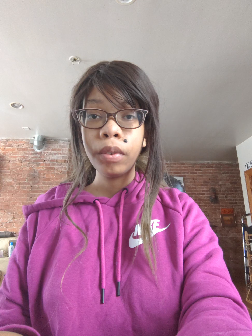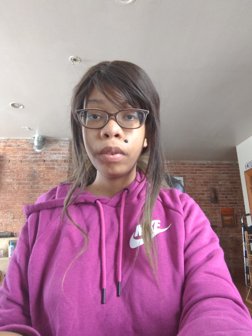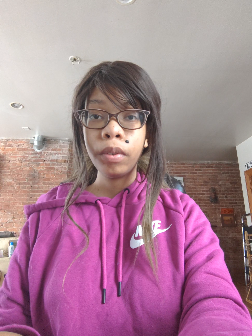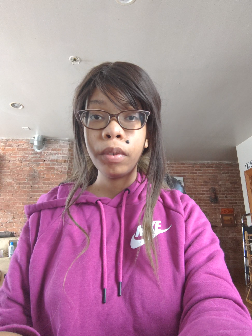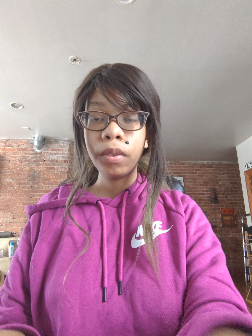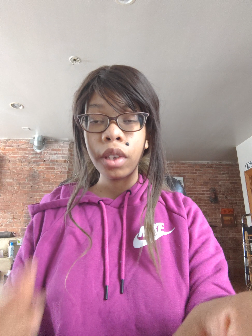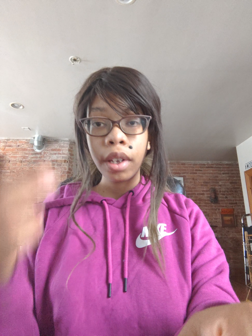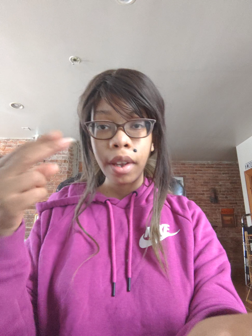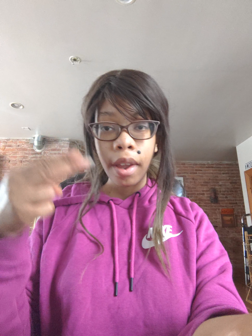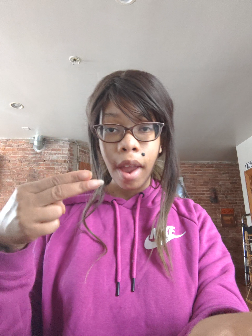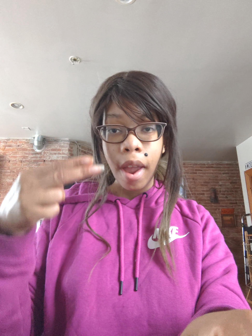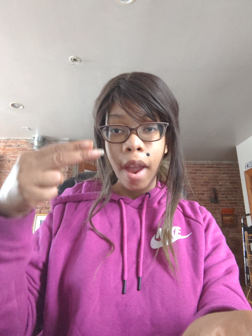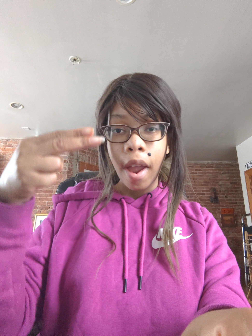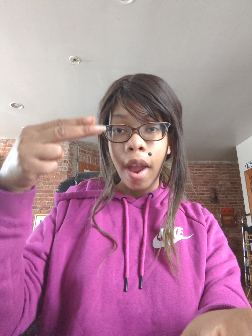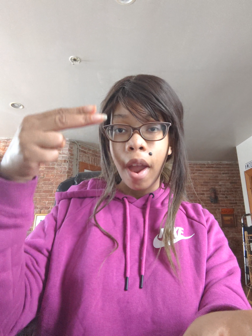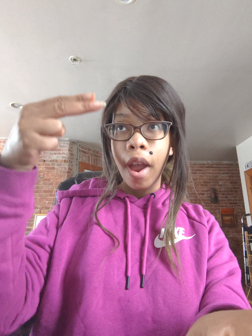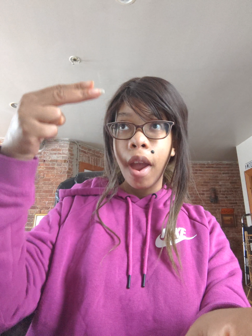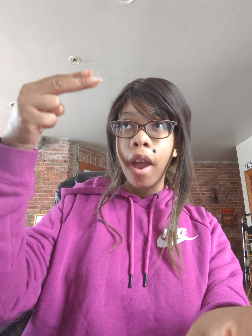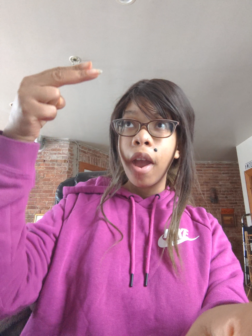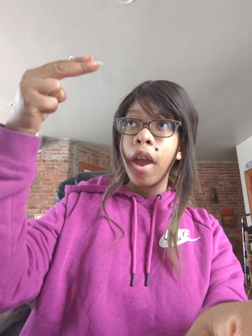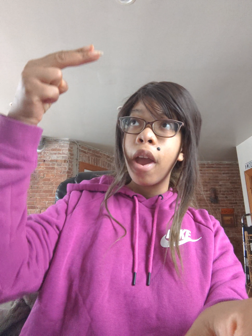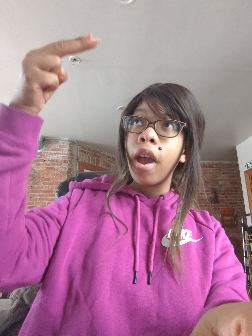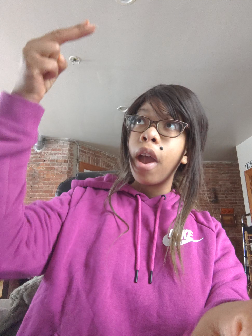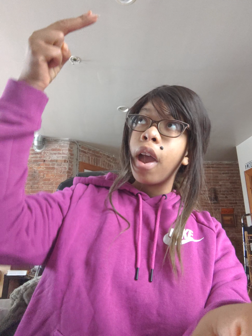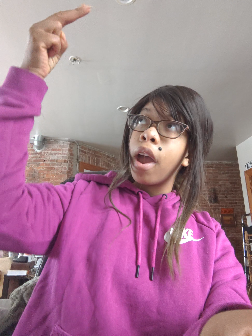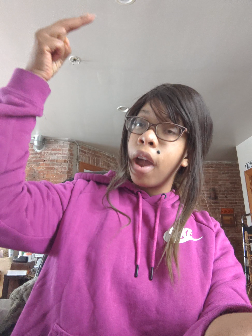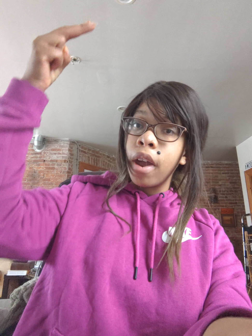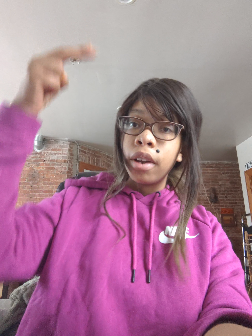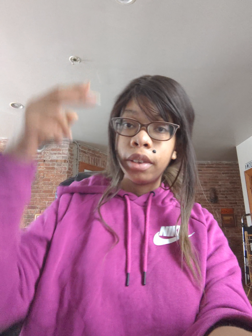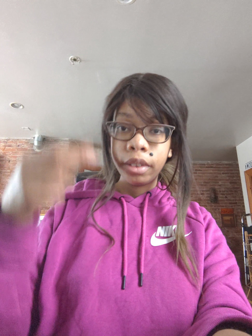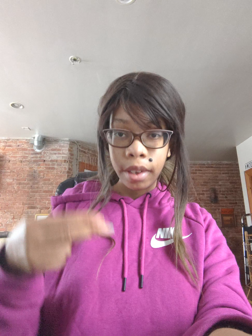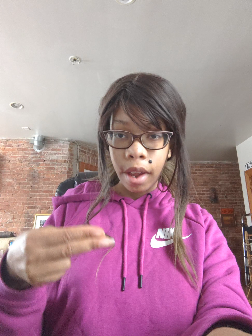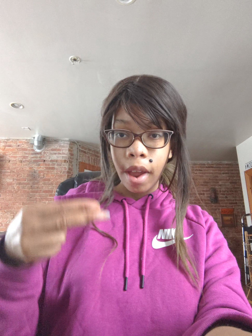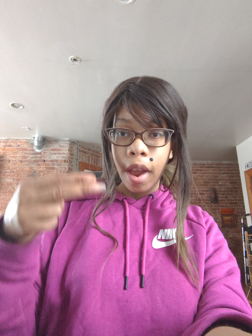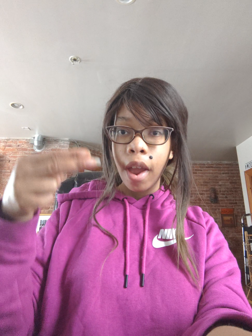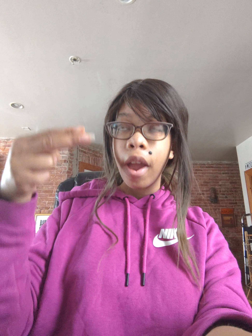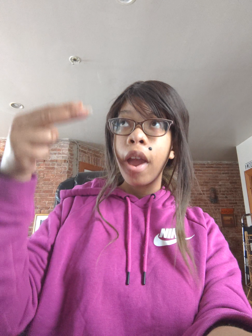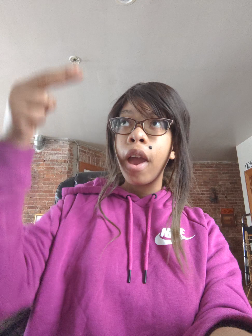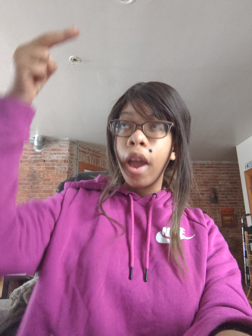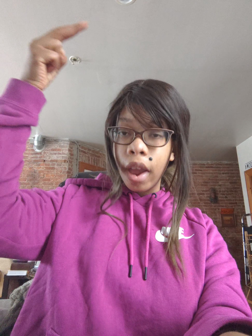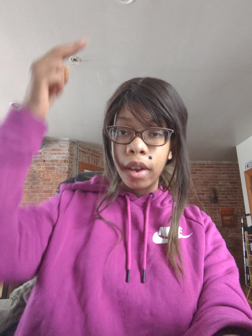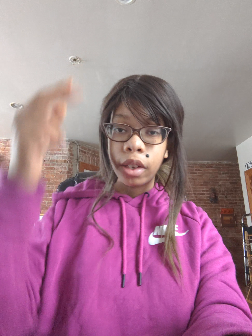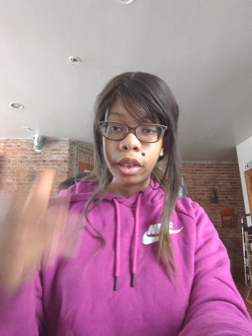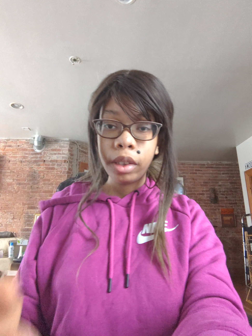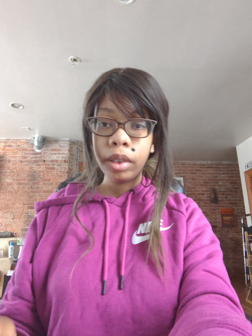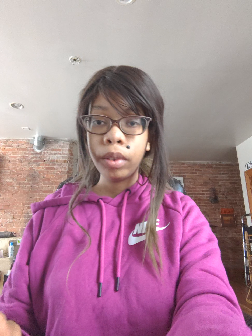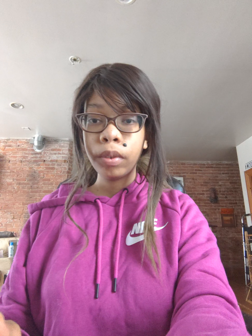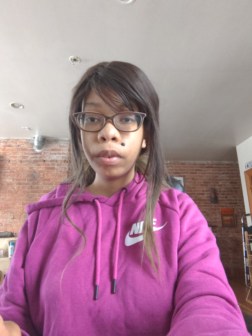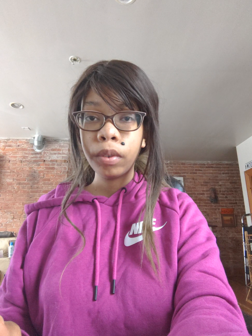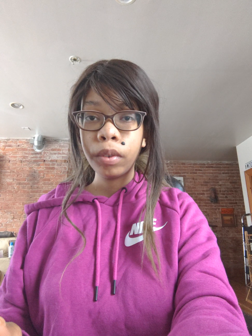high